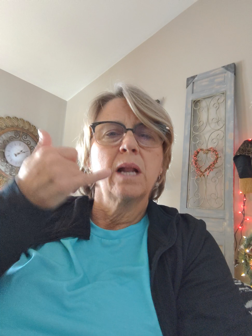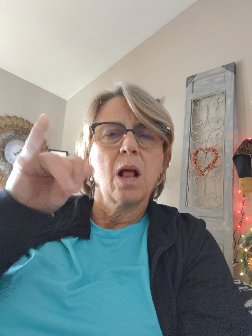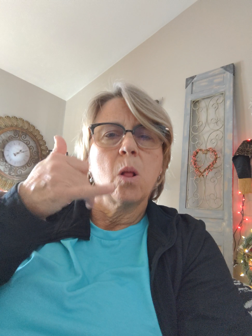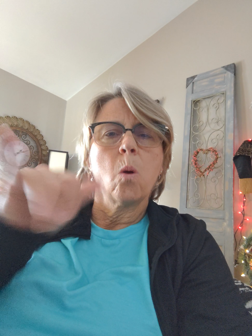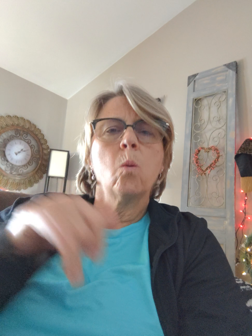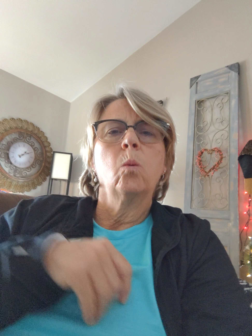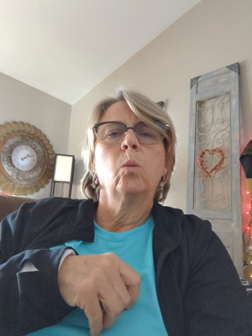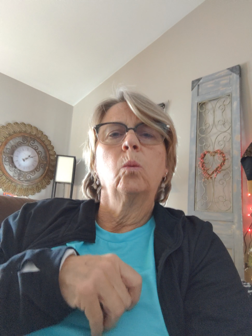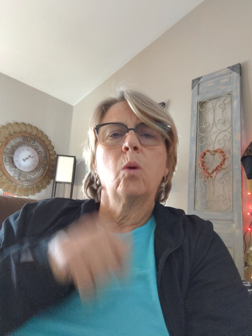yellow